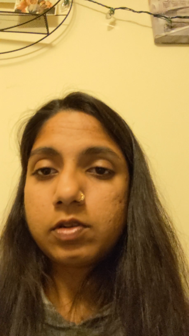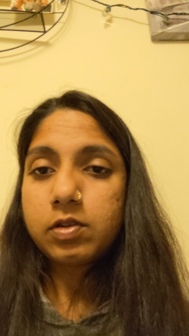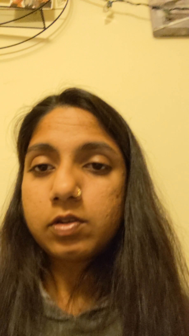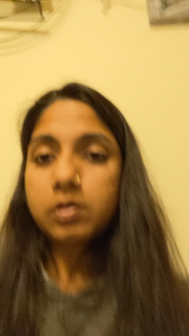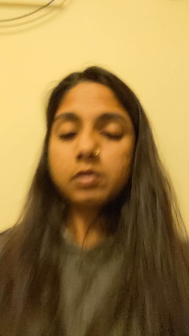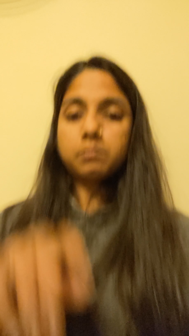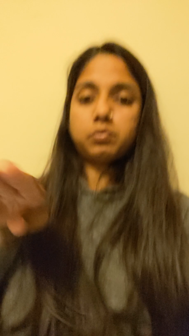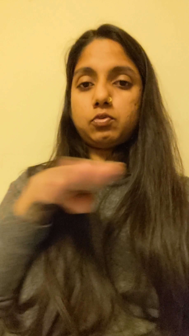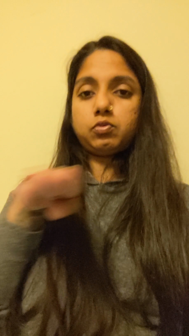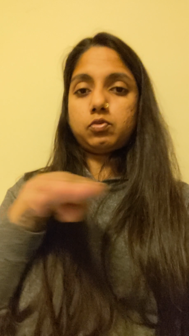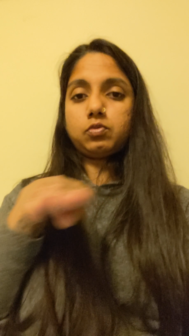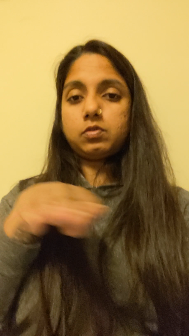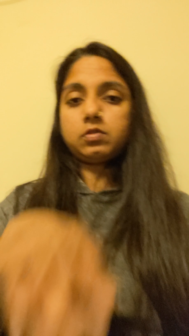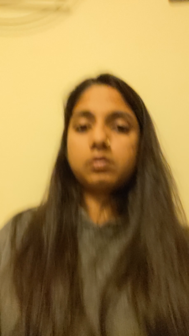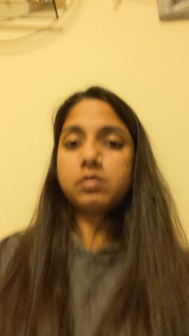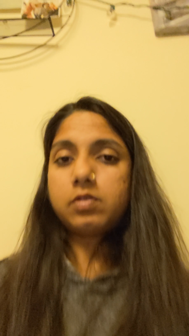boots